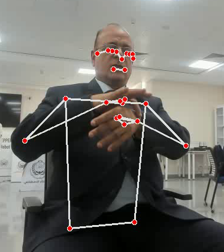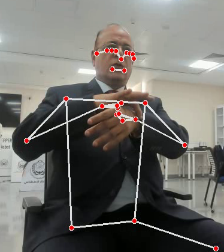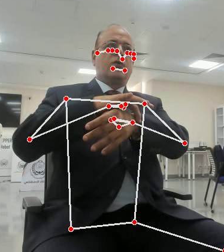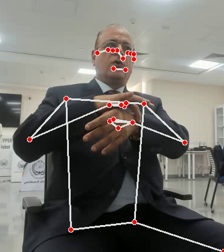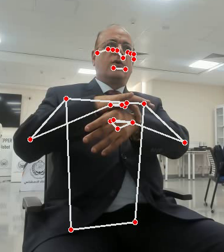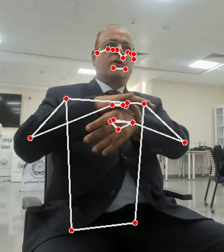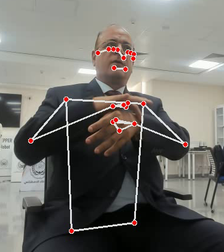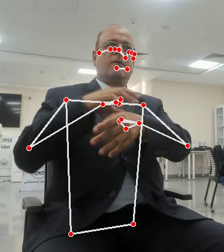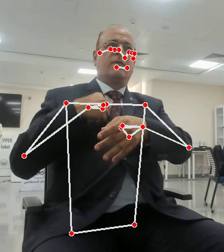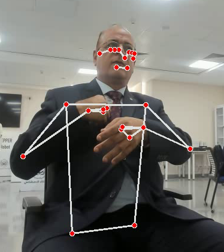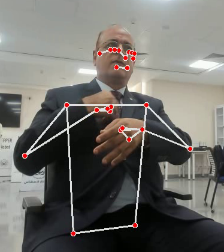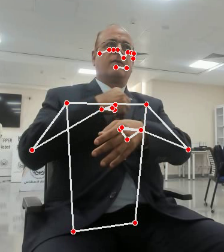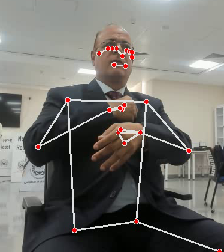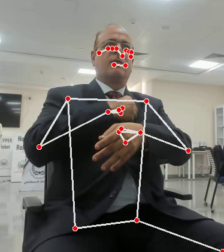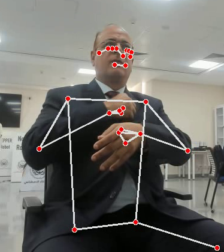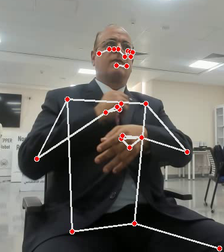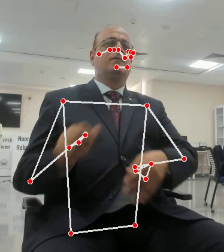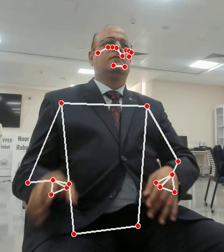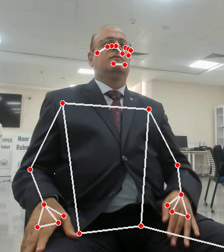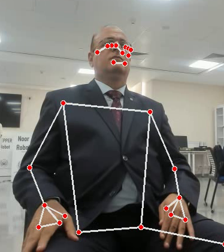docktor